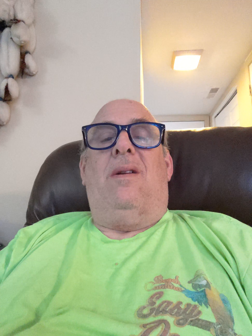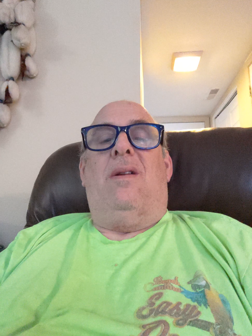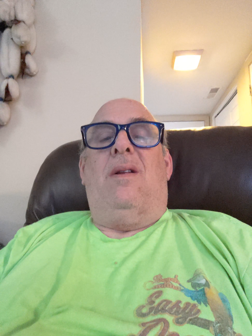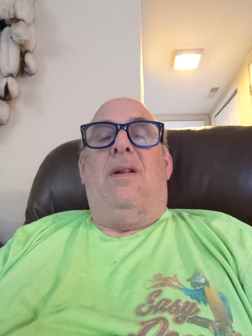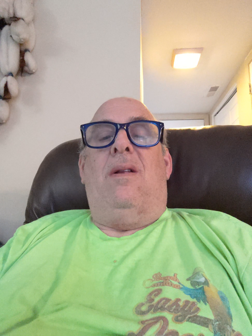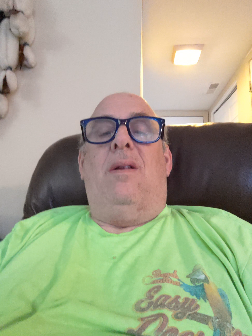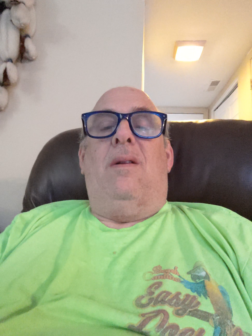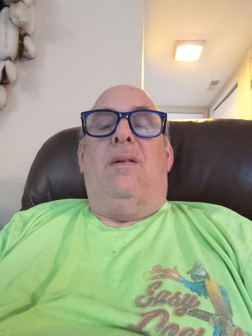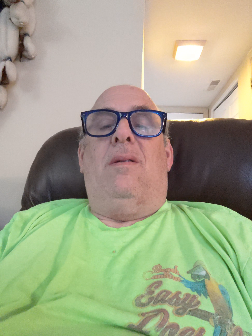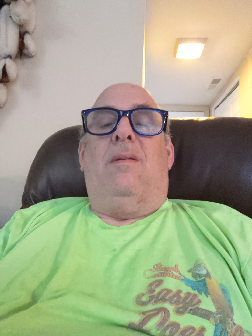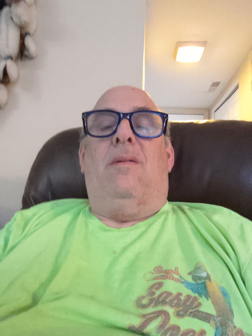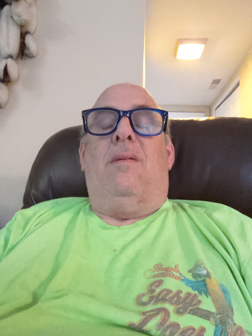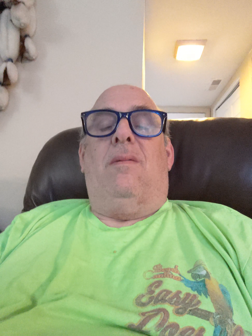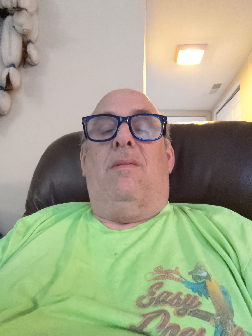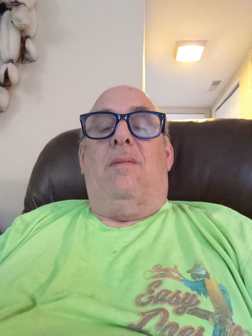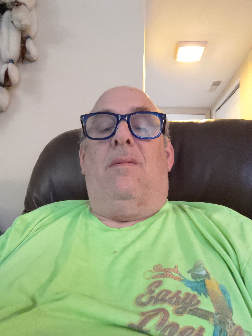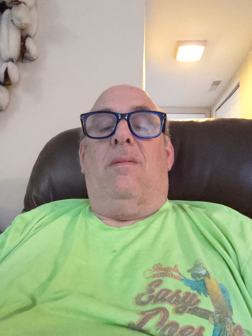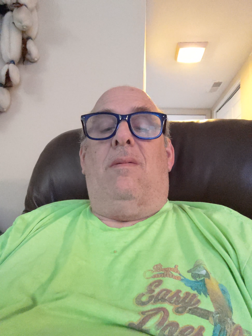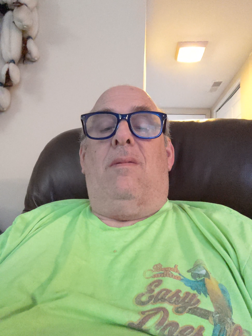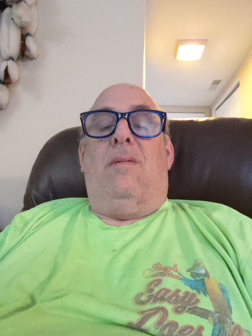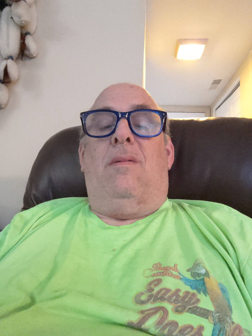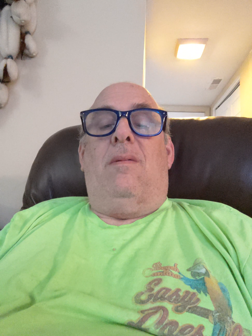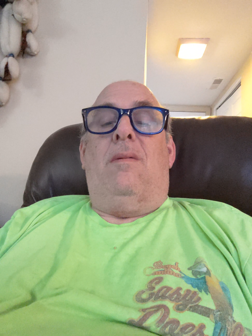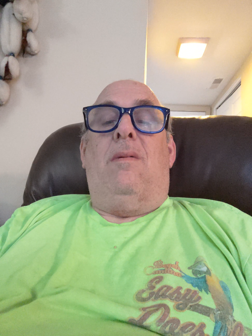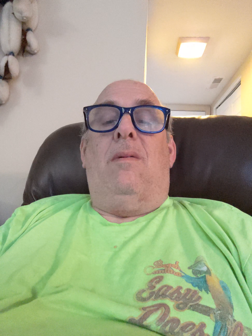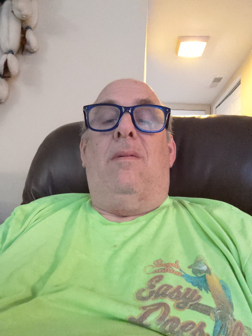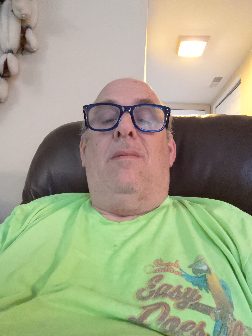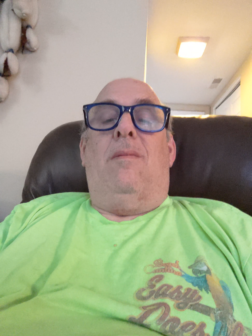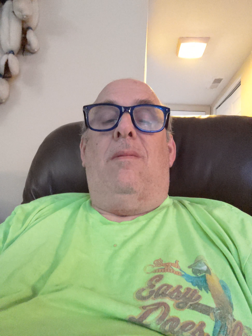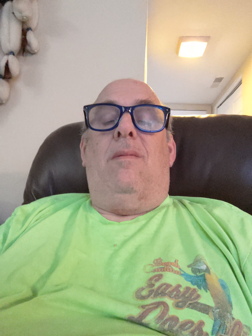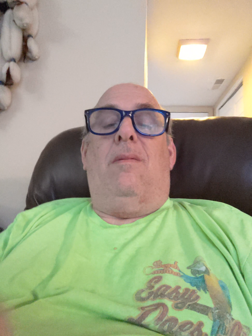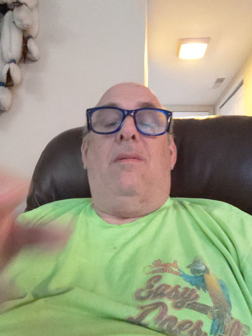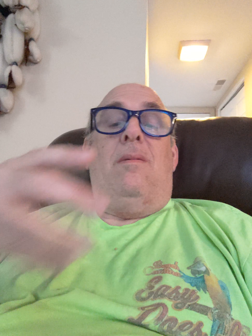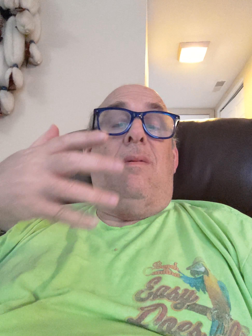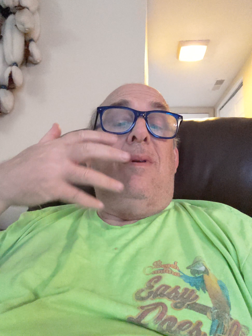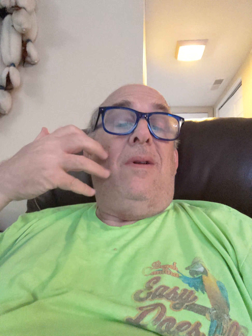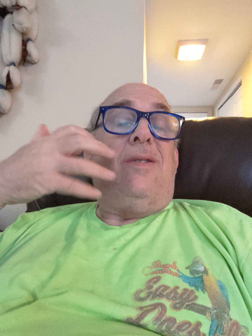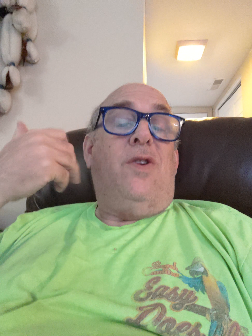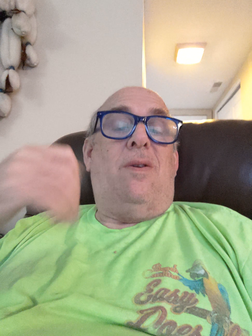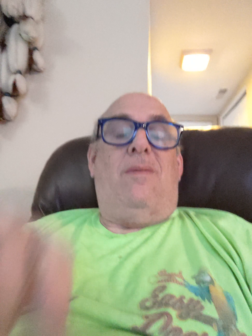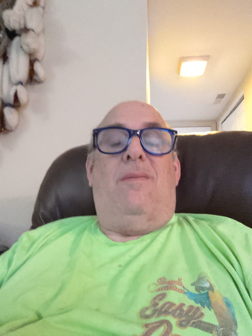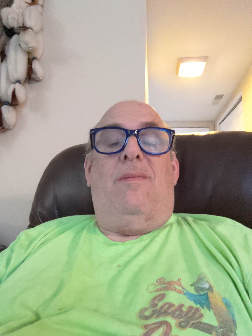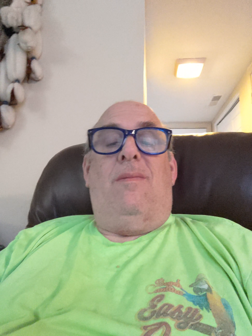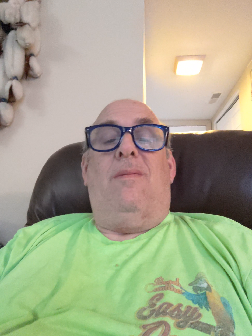tiger